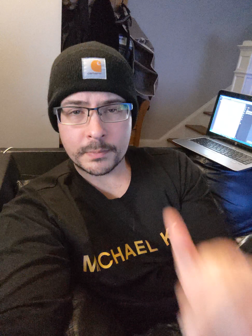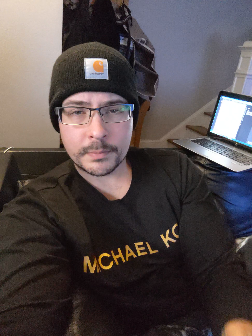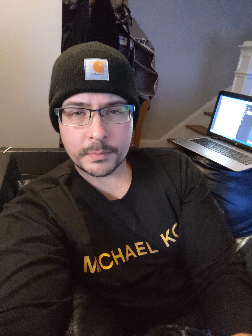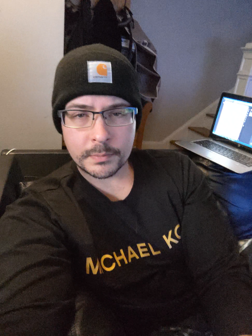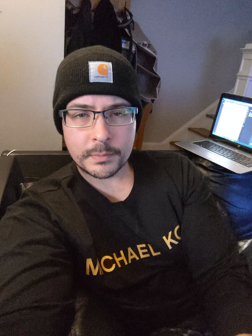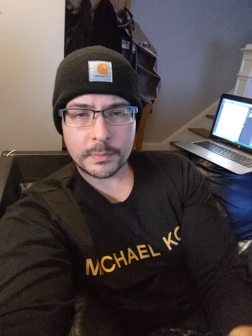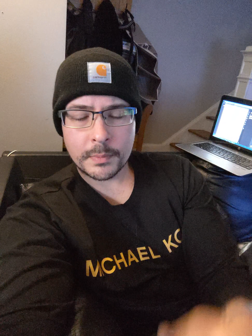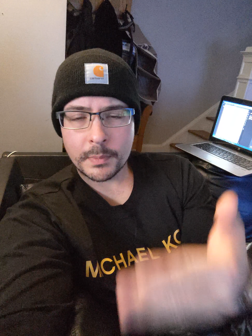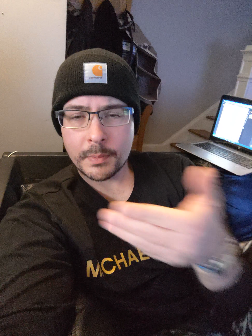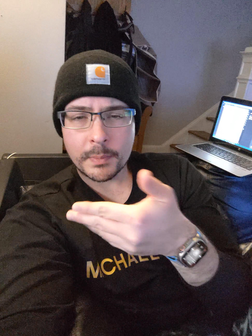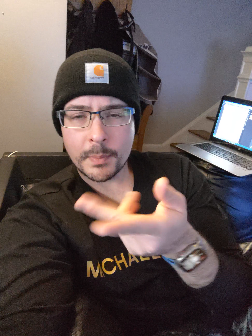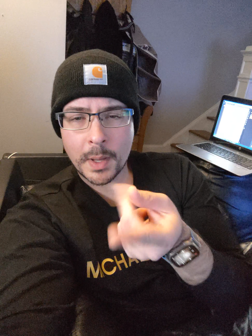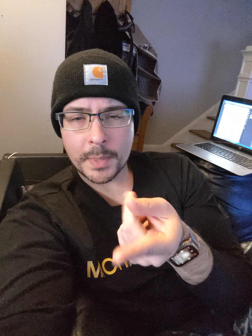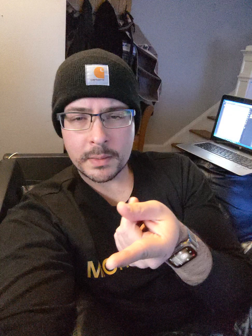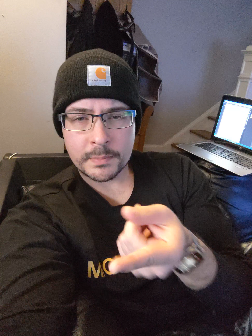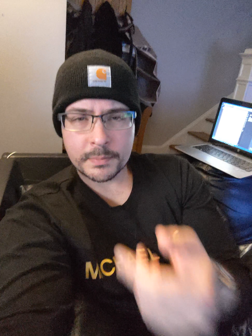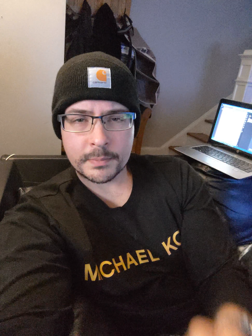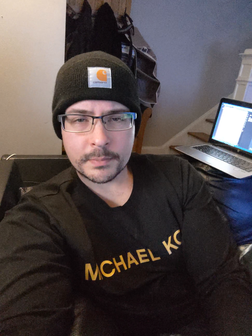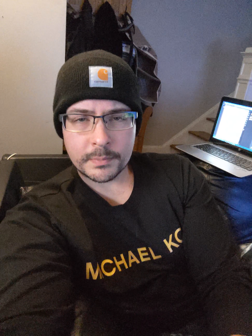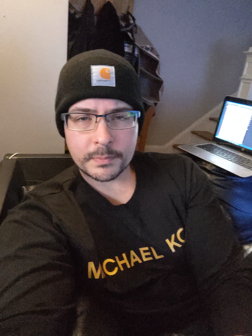puppy